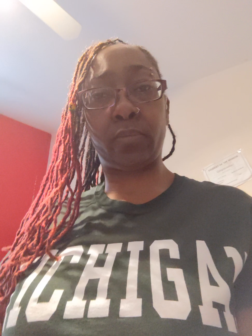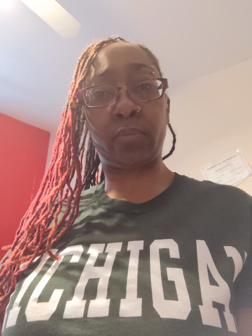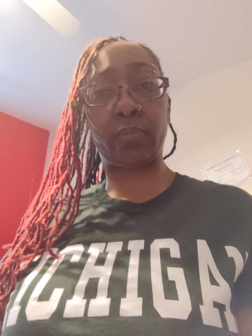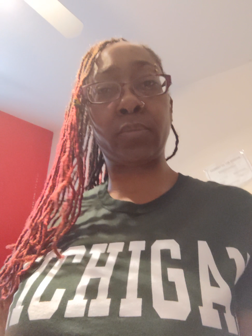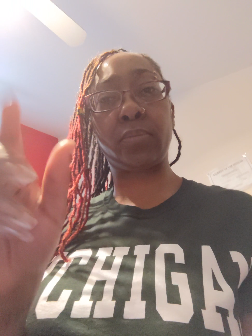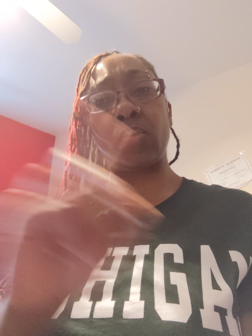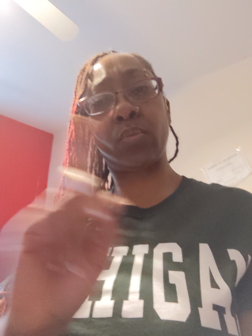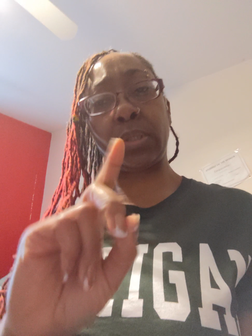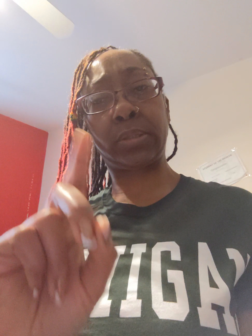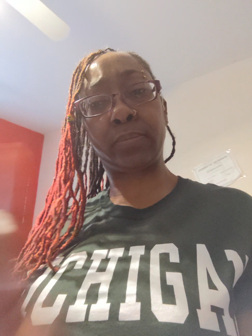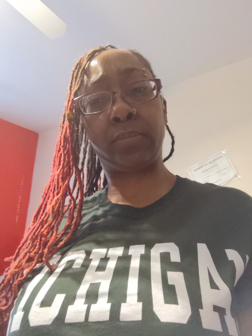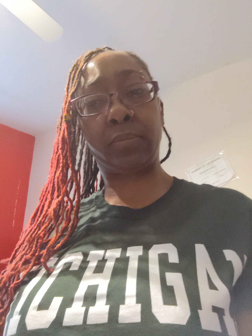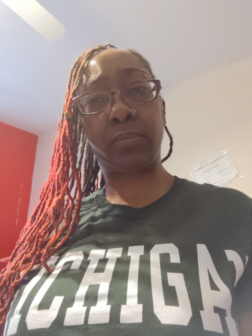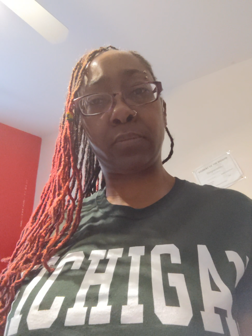where